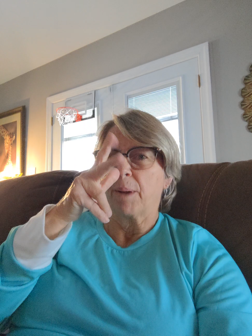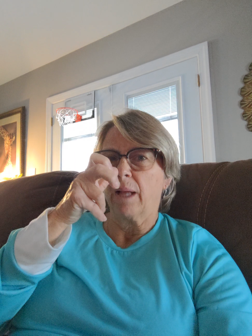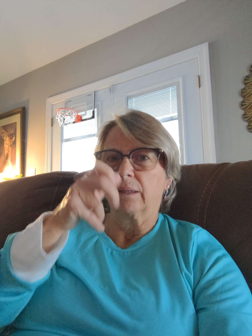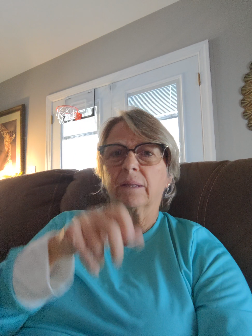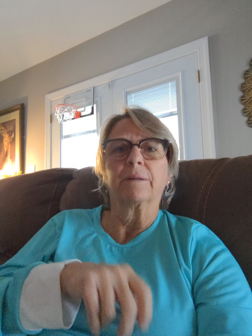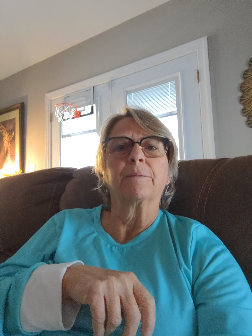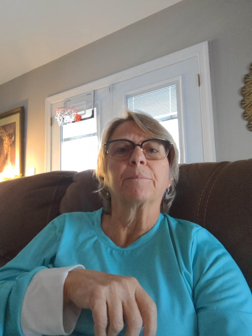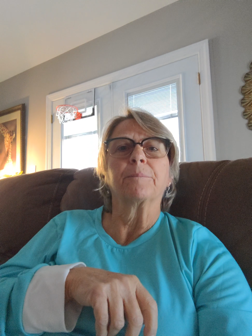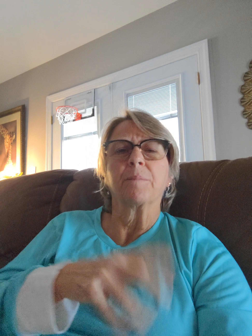bug